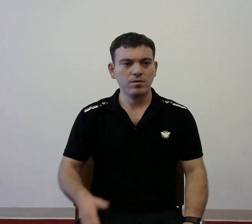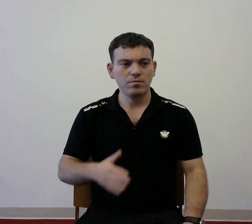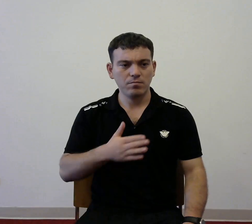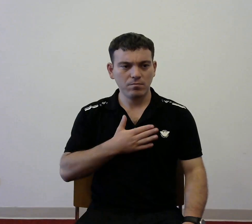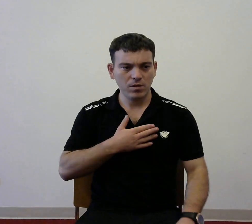mən